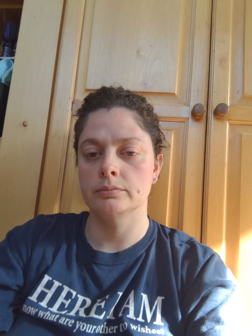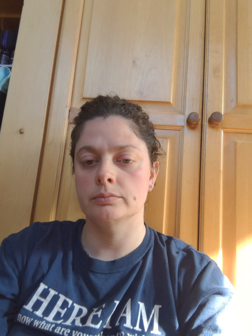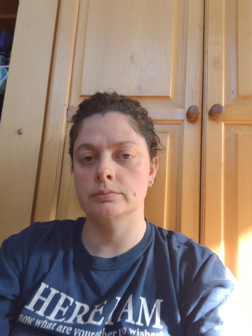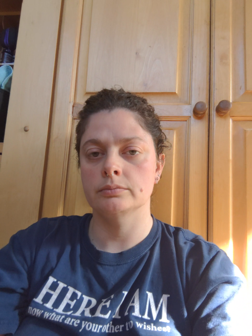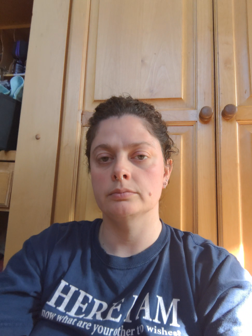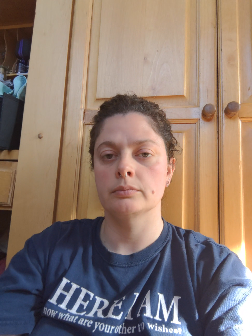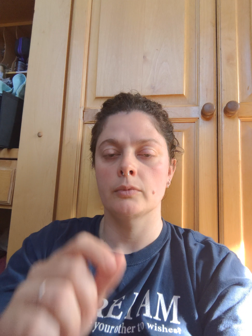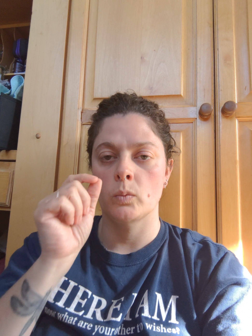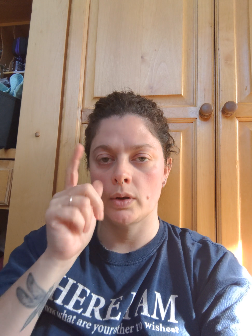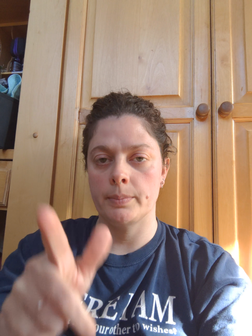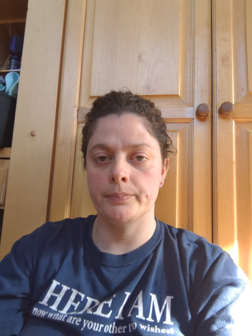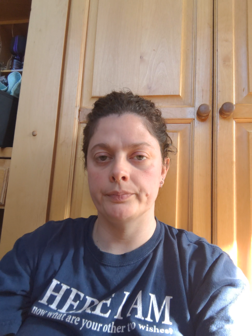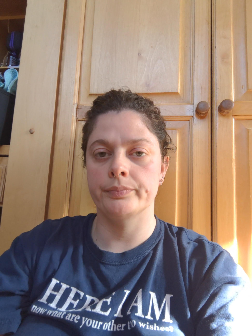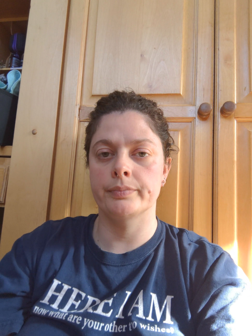awake